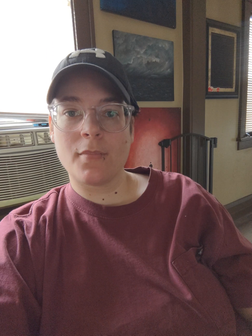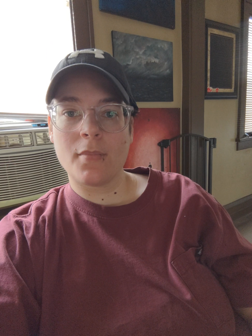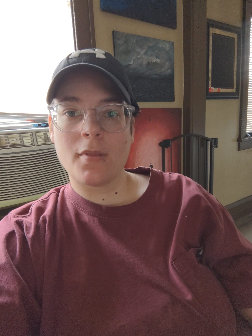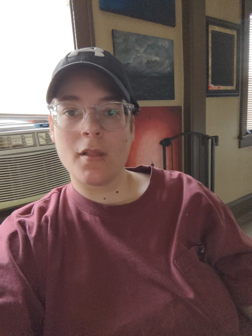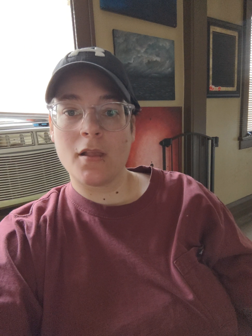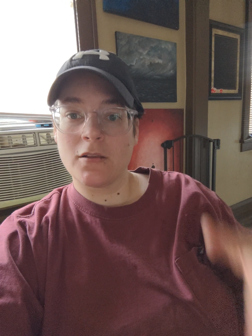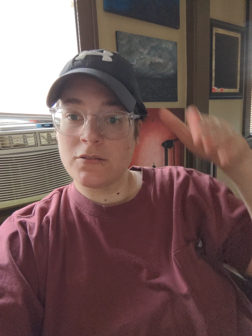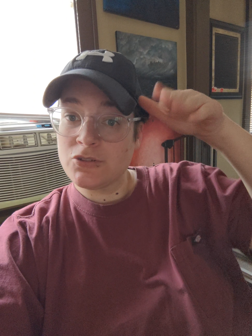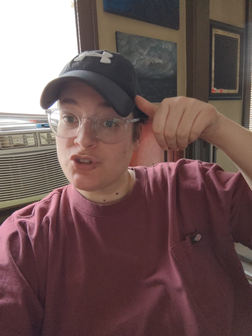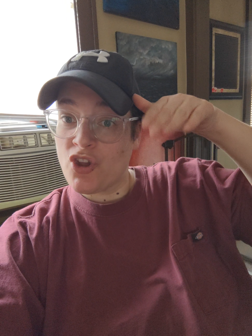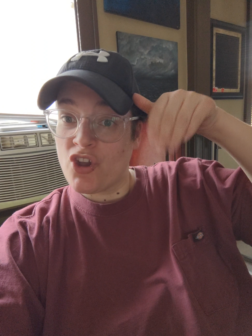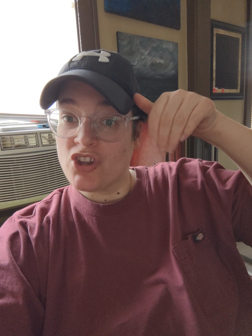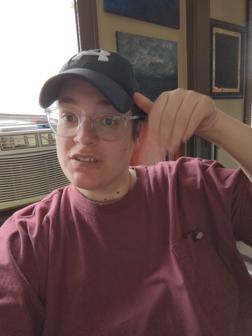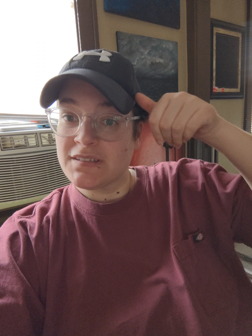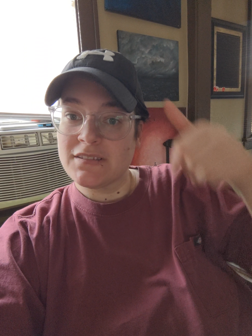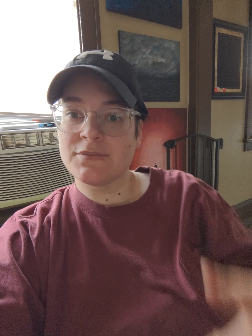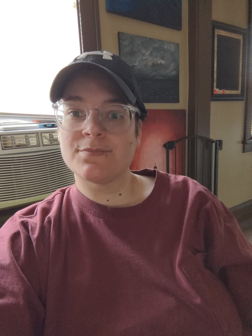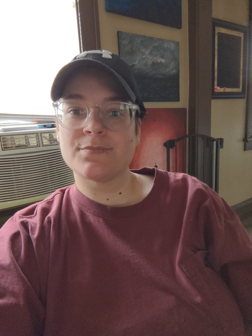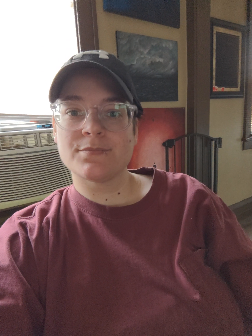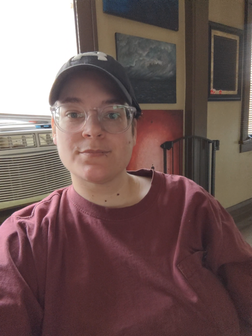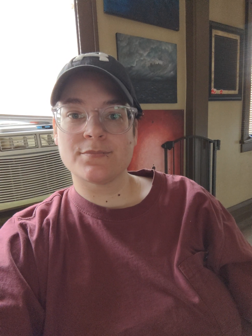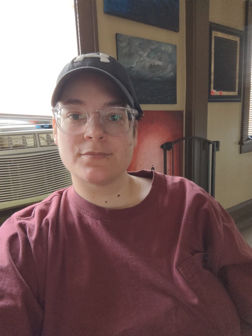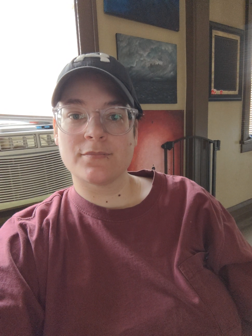donkey